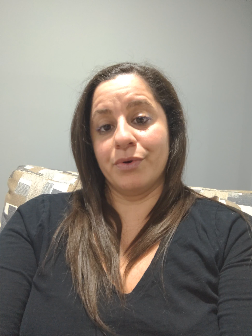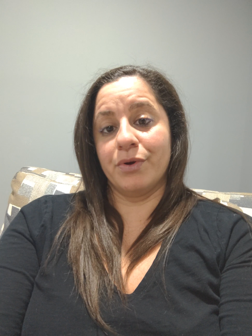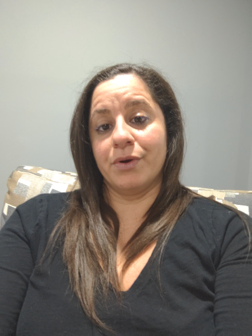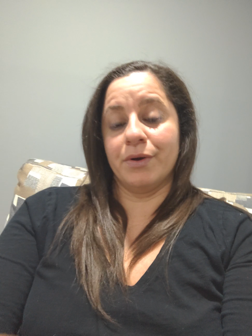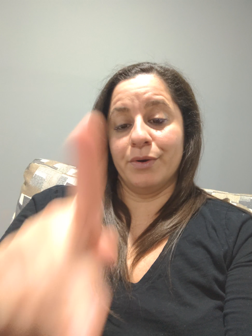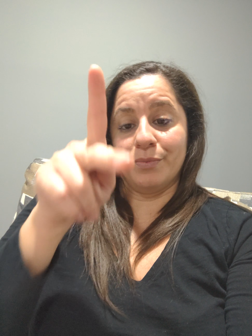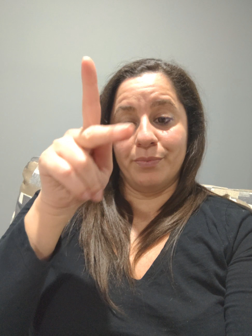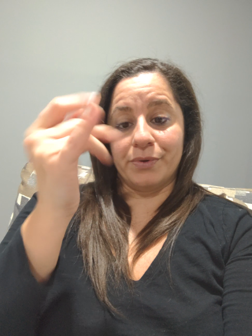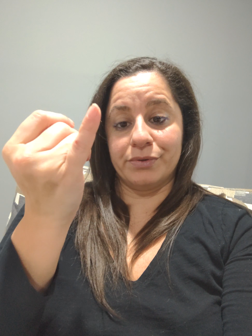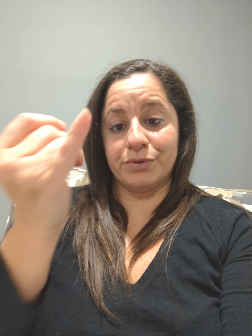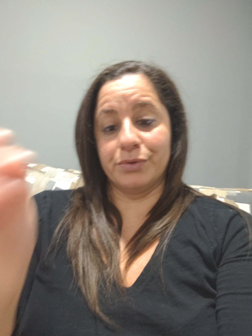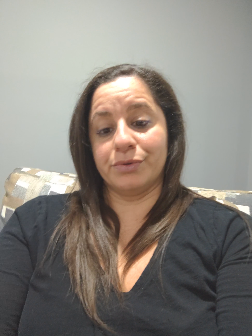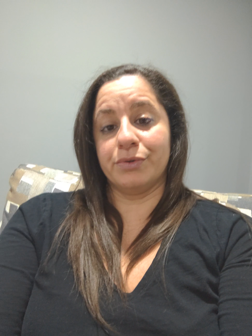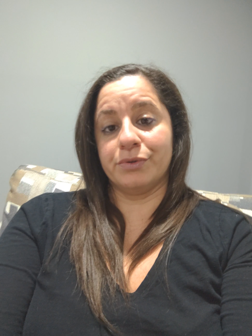pajamas